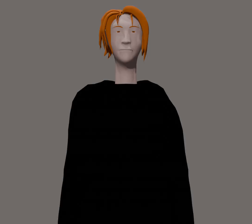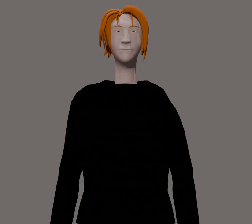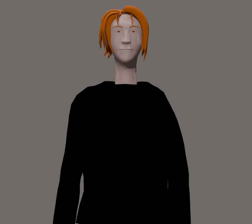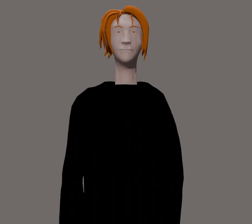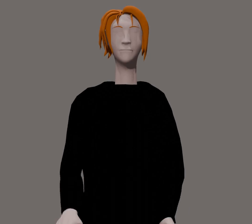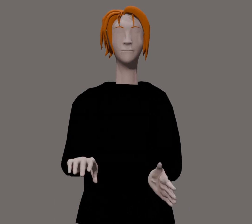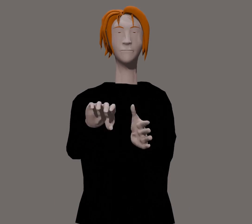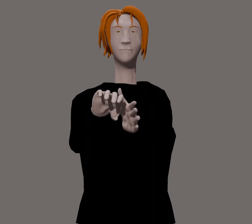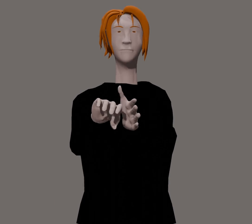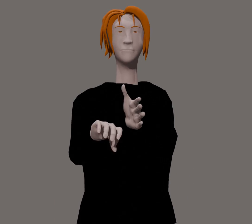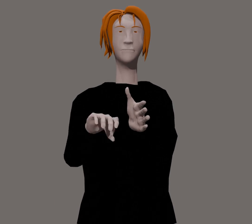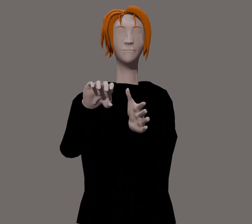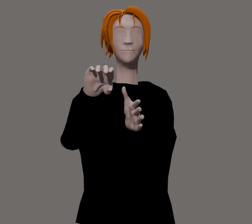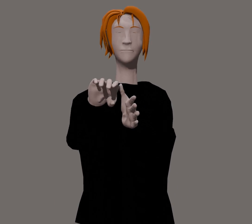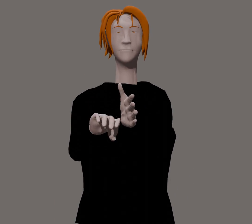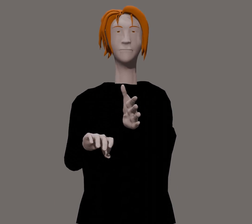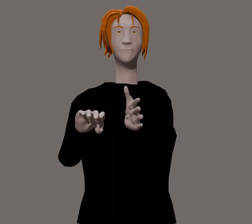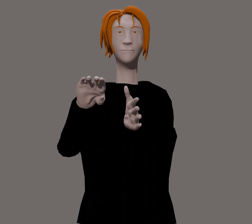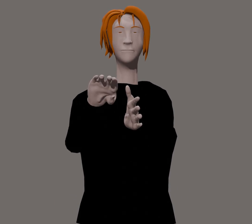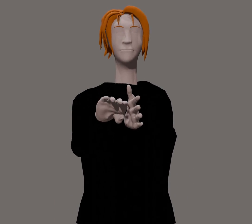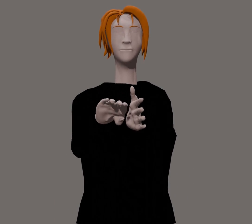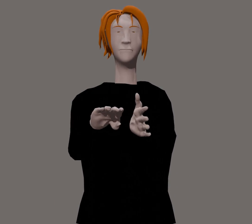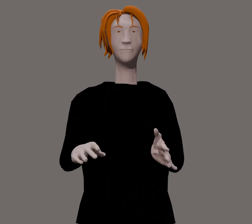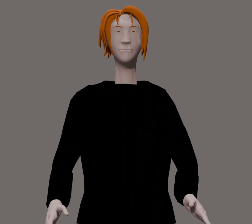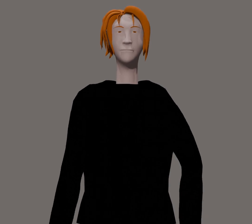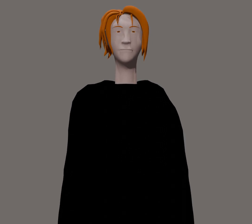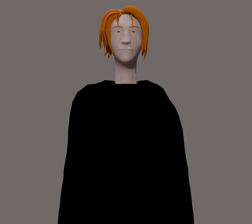Character Play